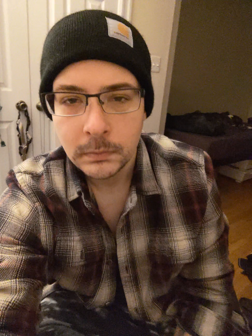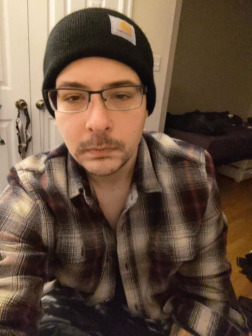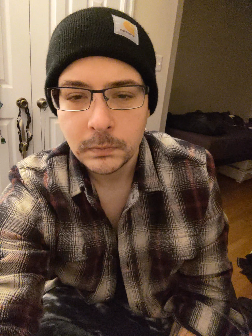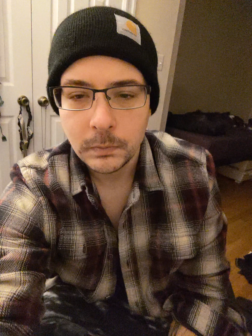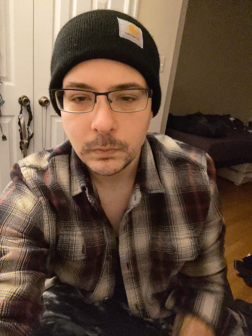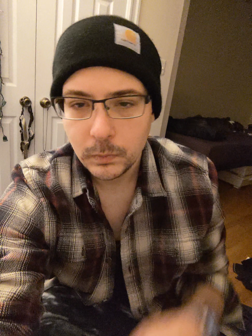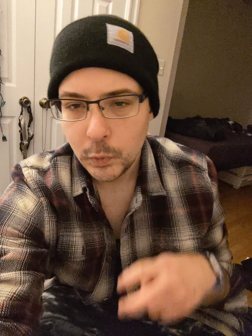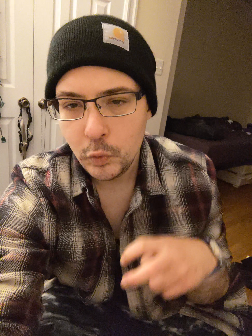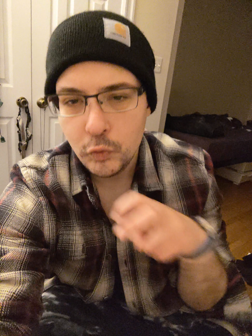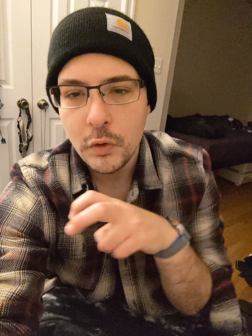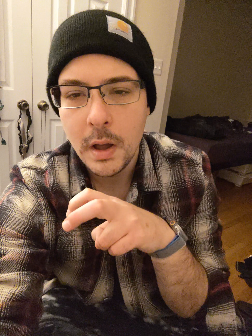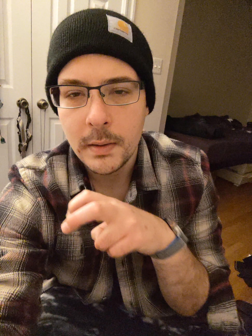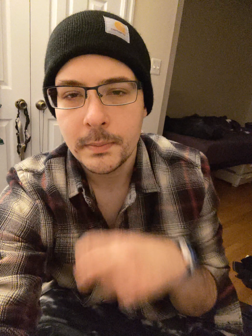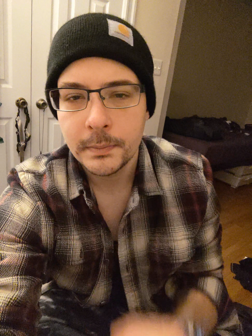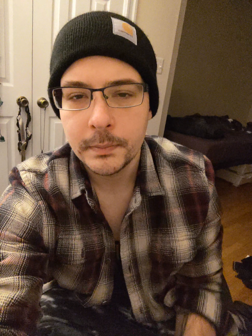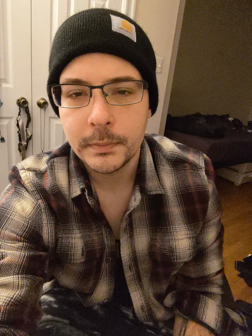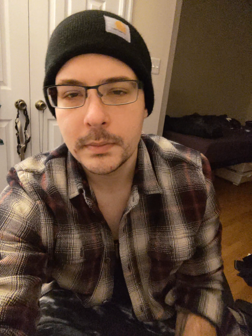ride